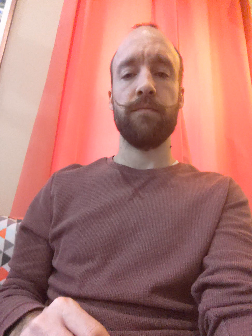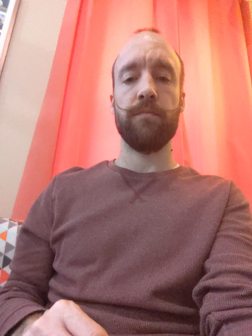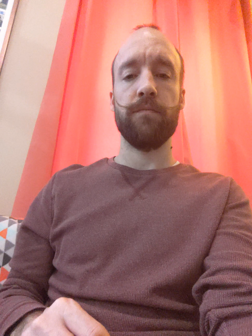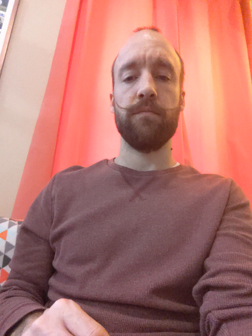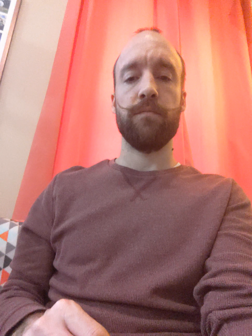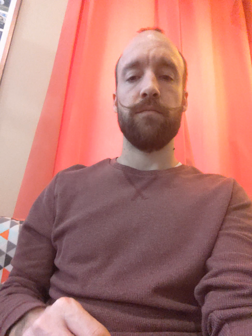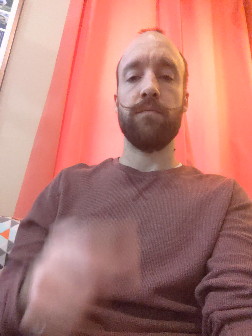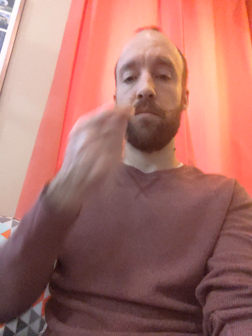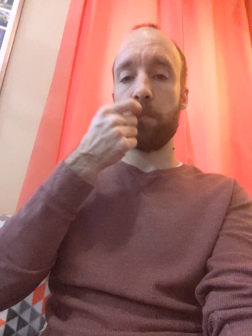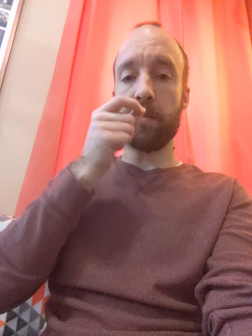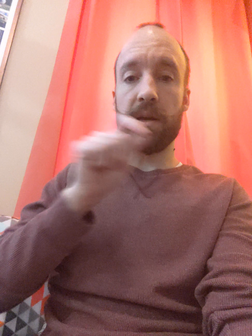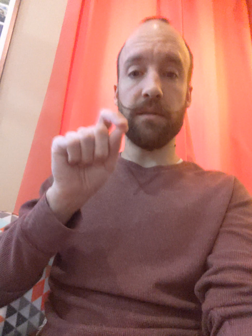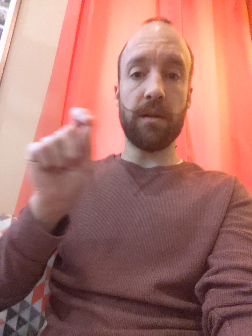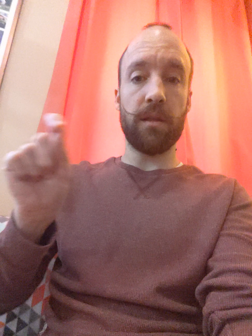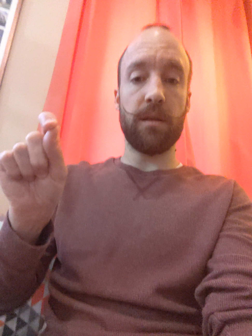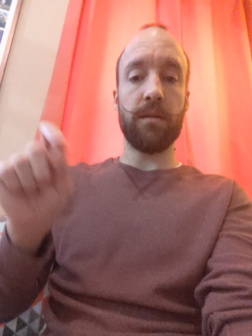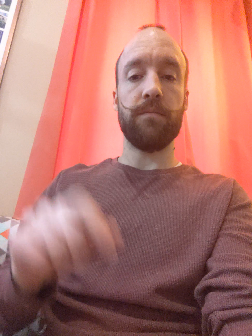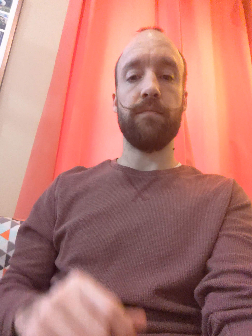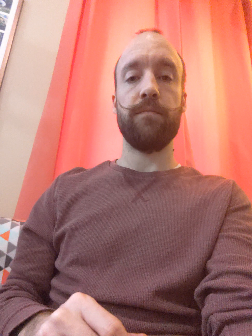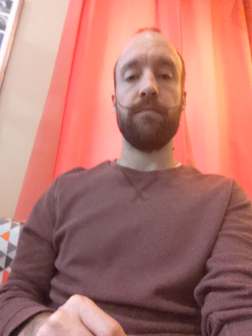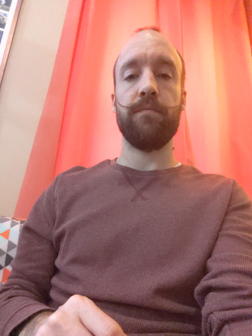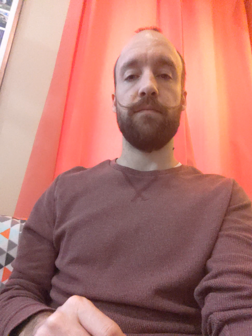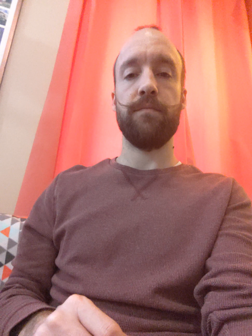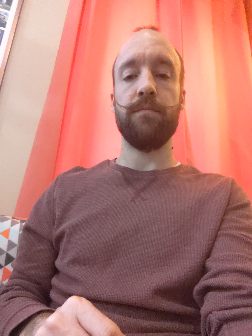pencil